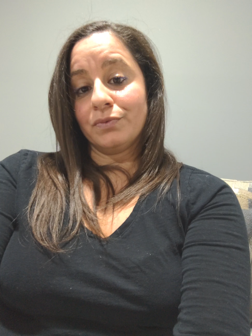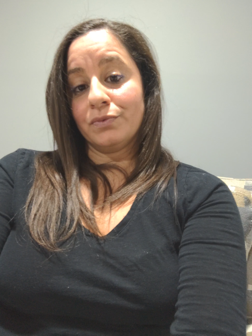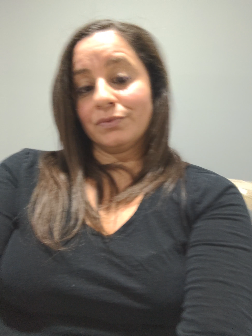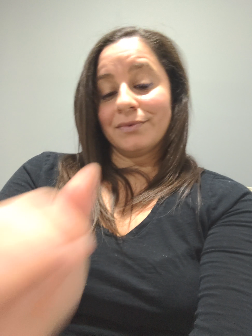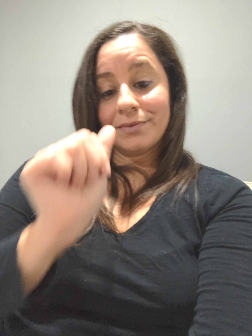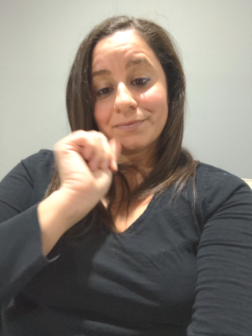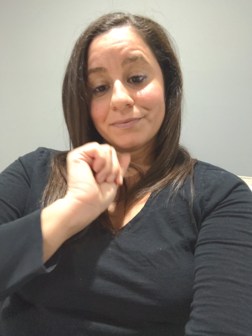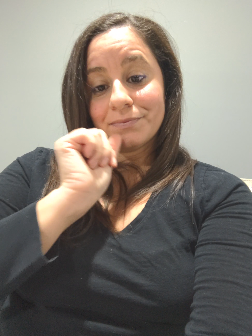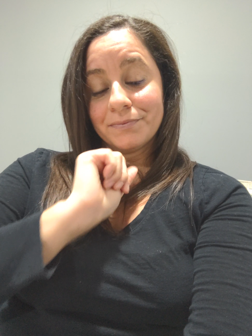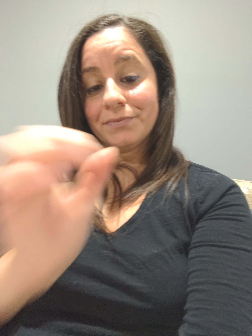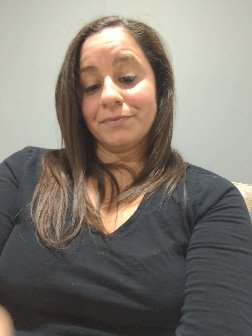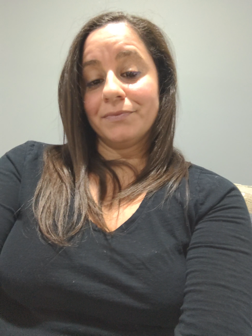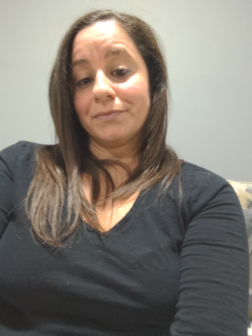aunt